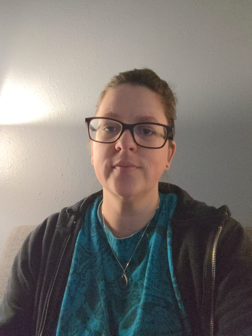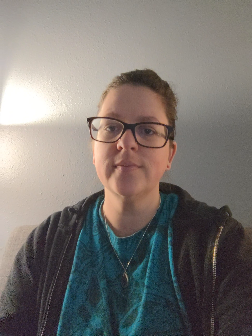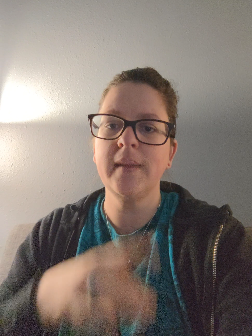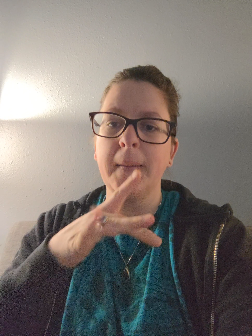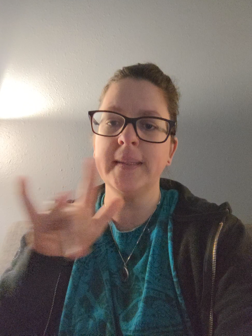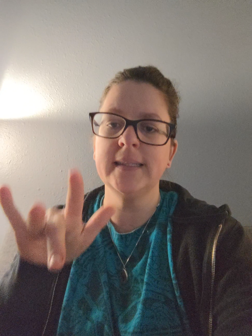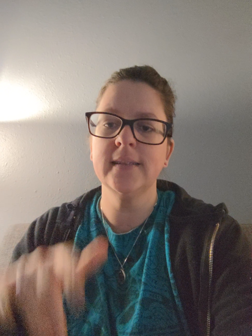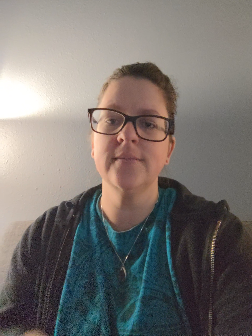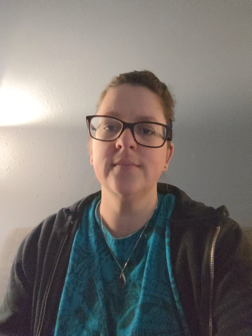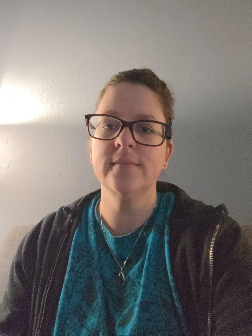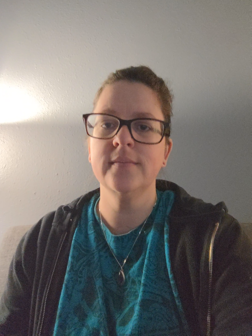empty